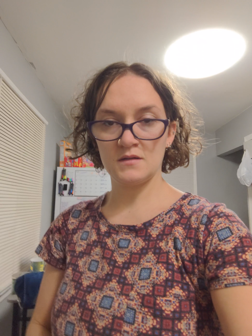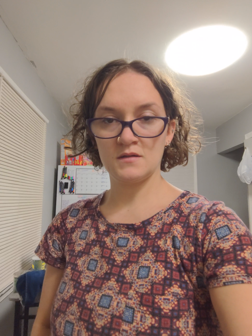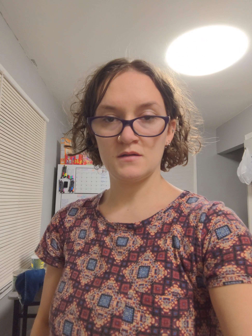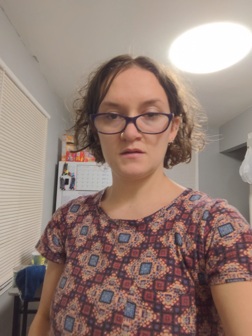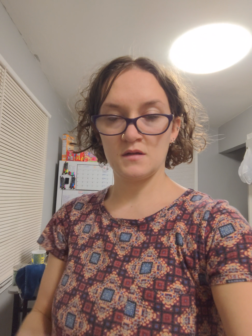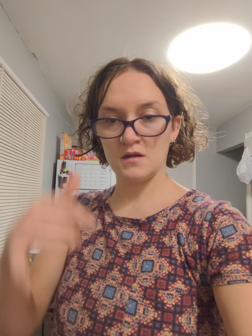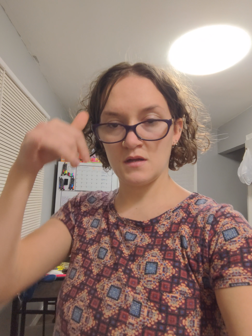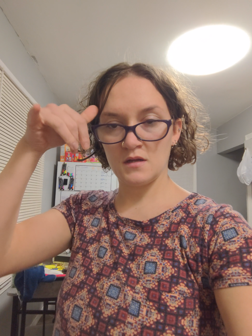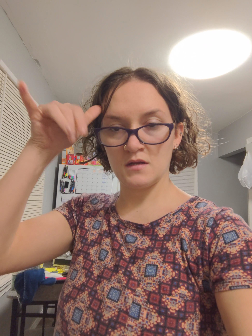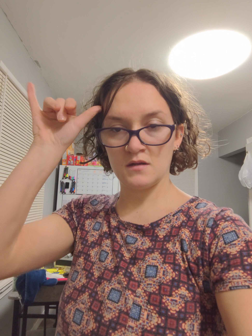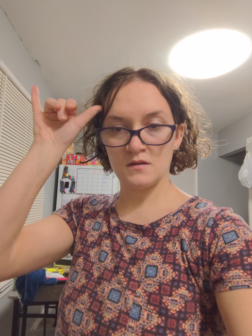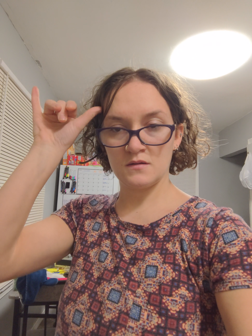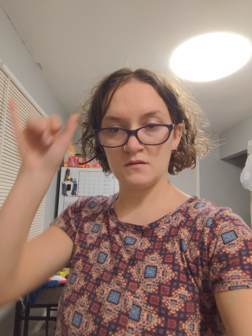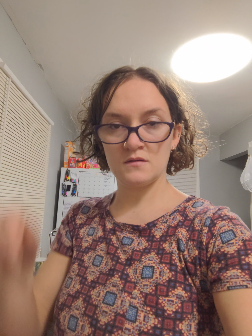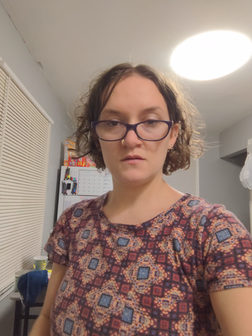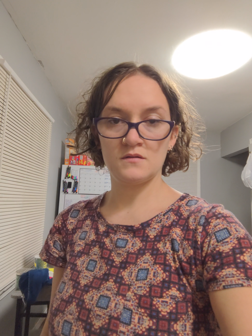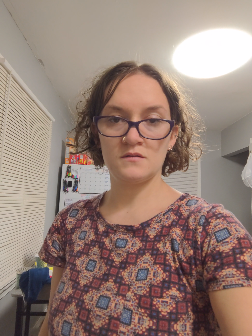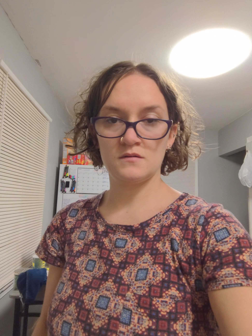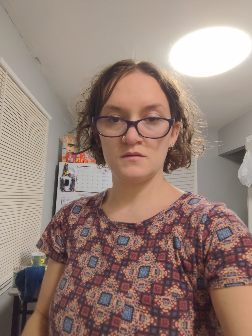cow